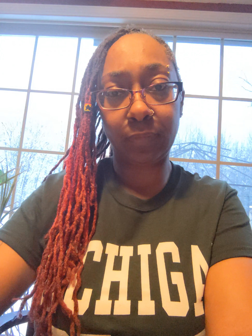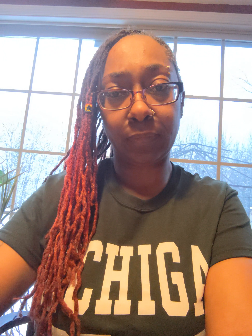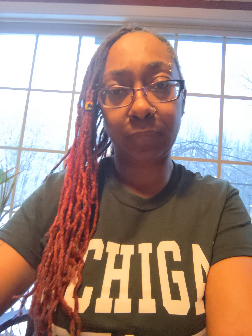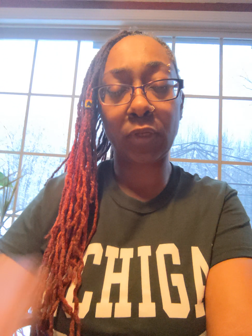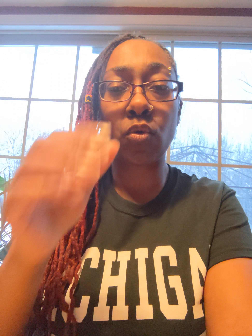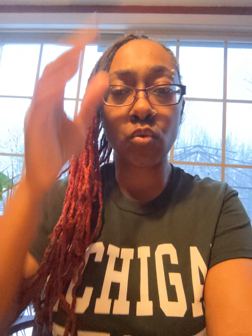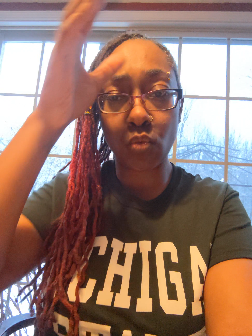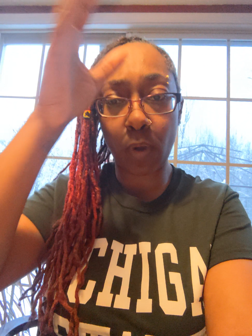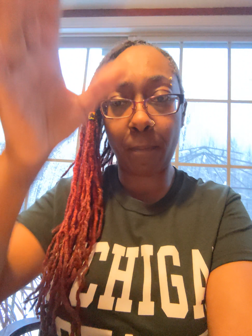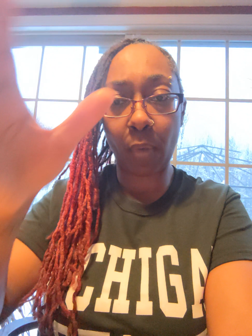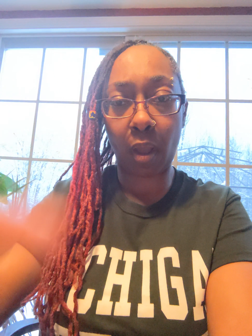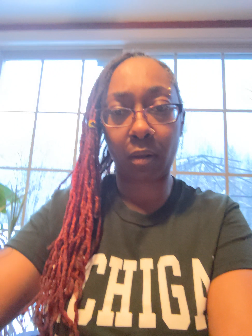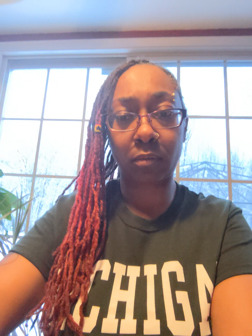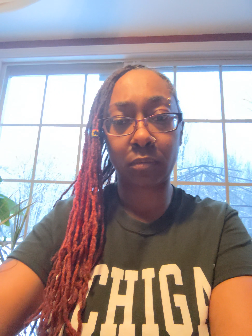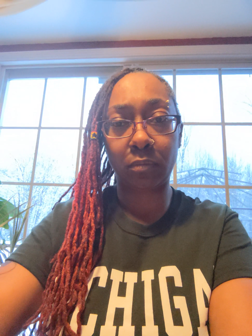grandpa